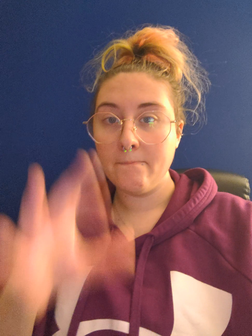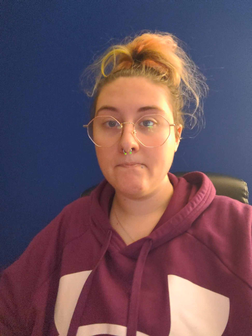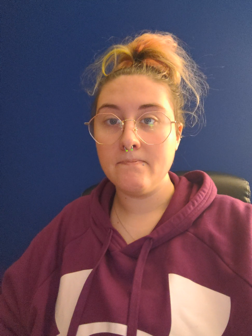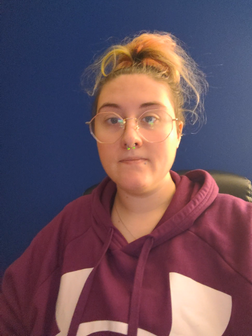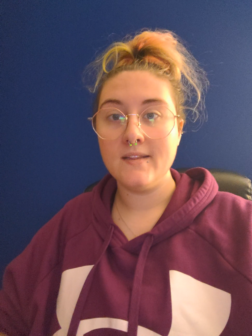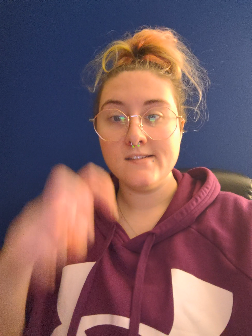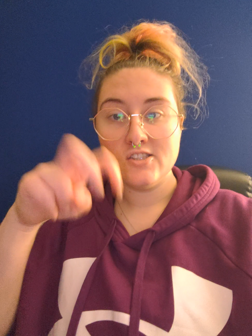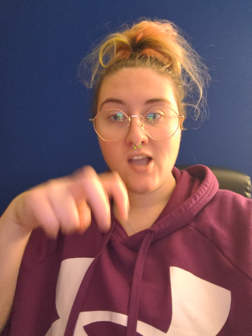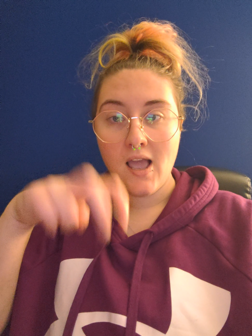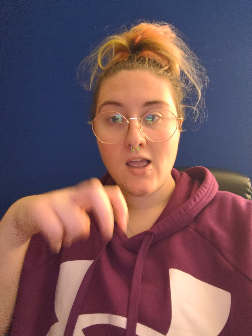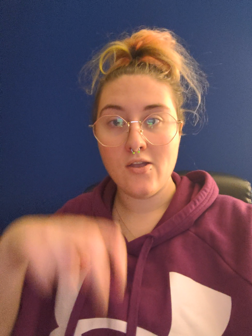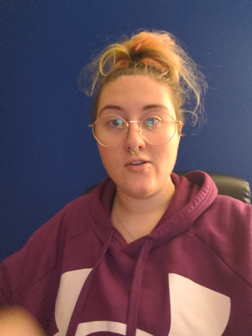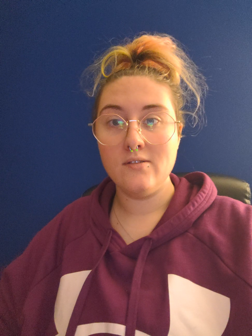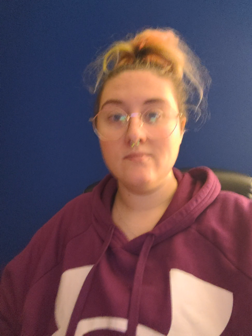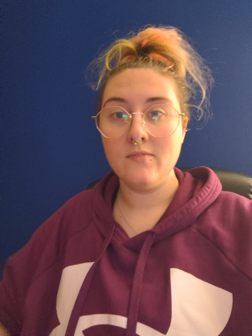chair